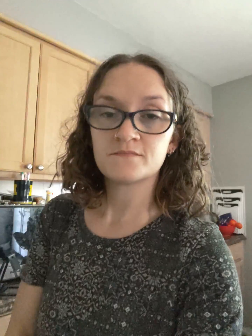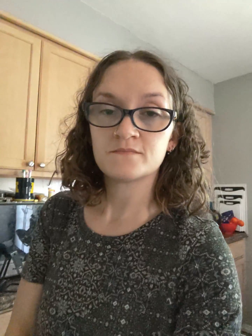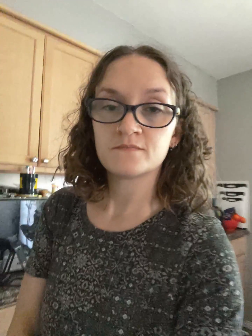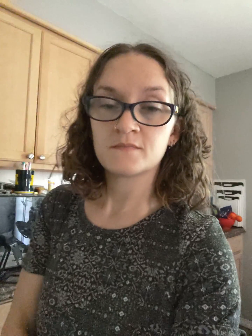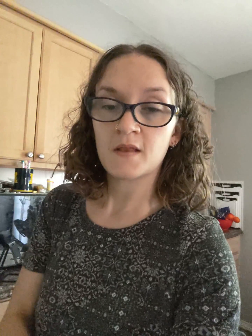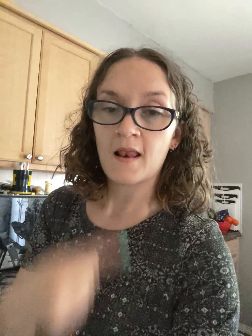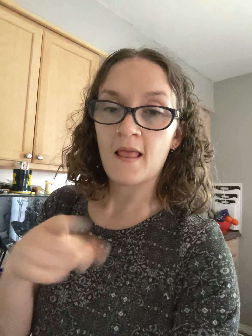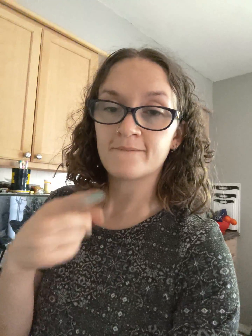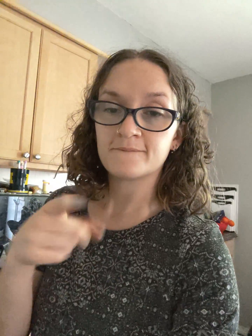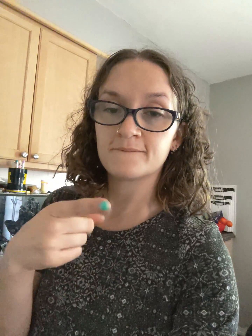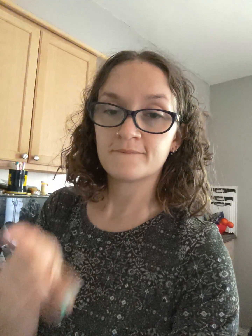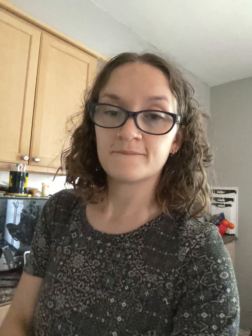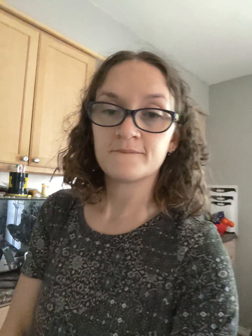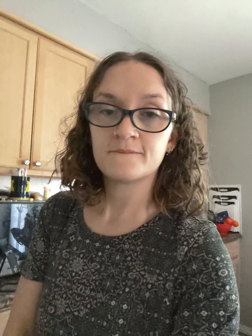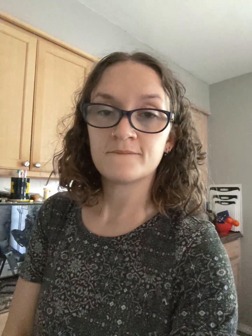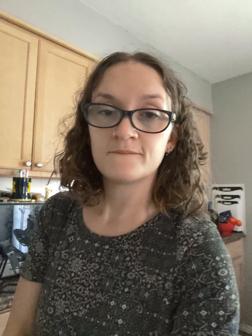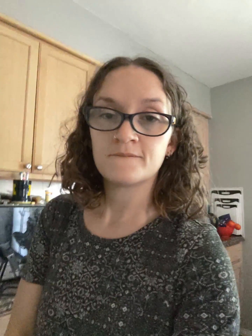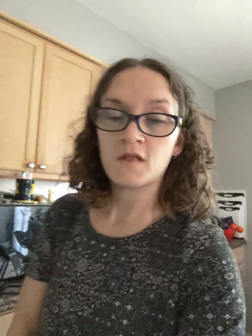knife